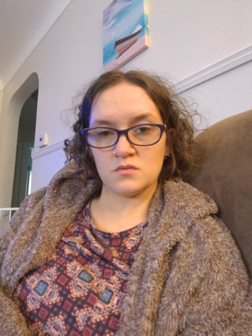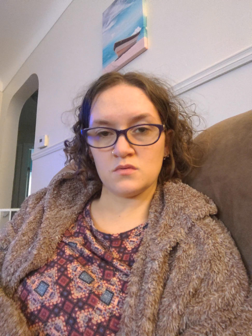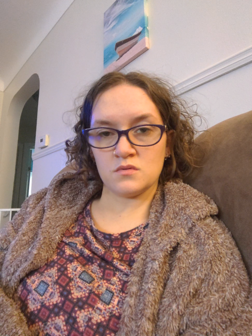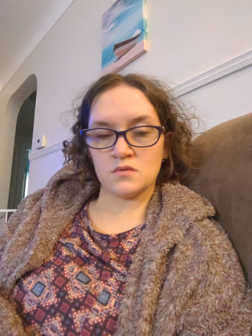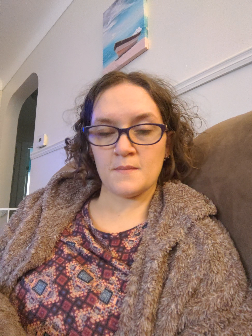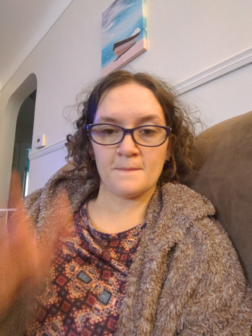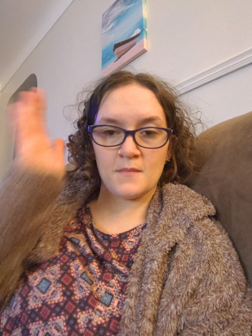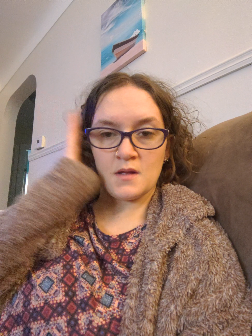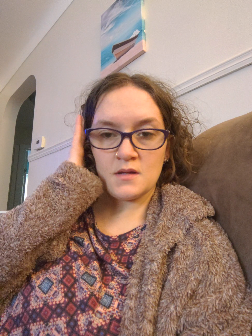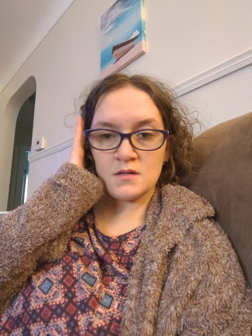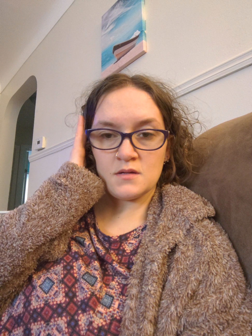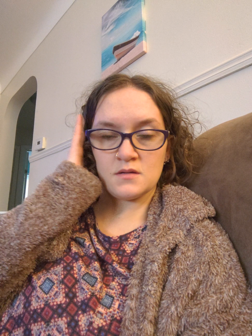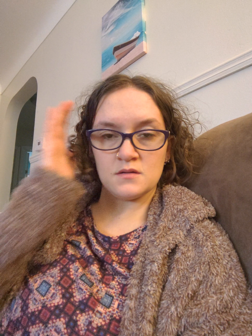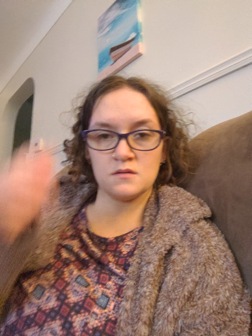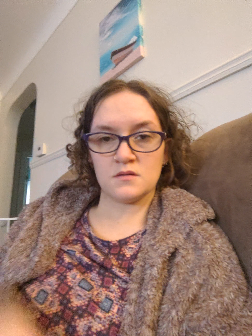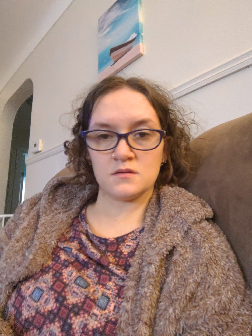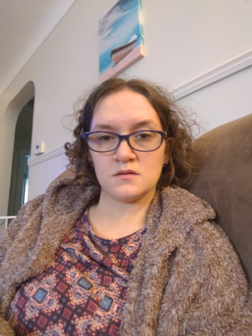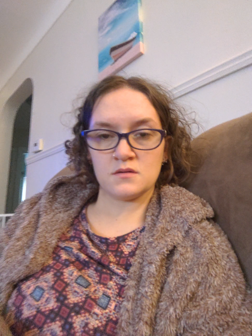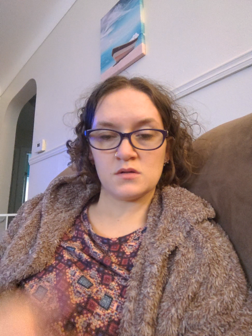bed